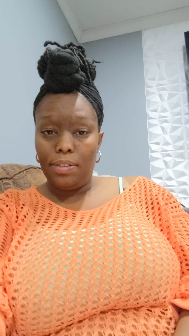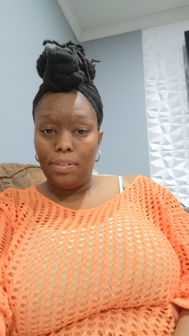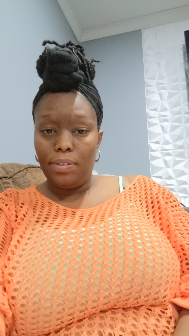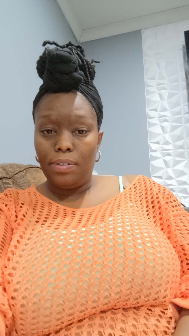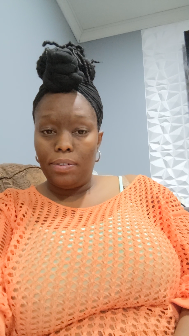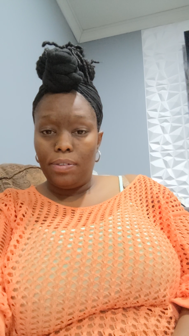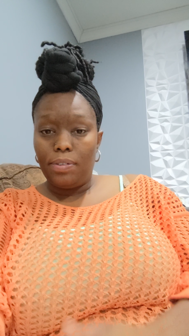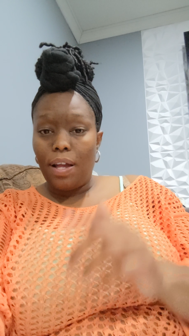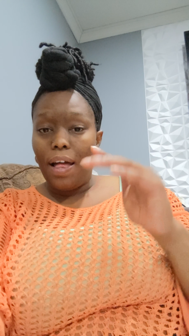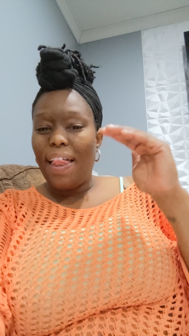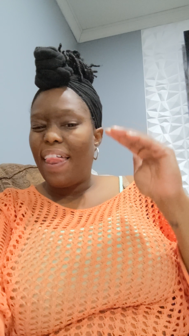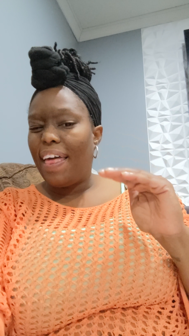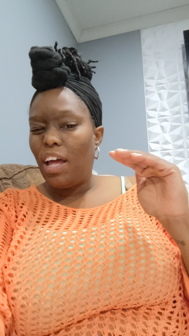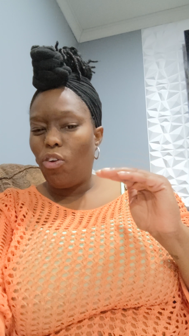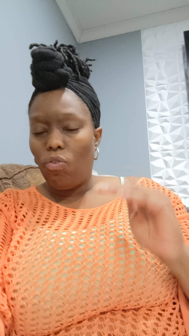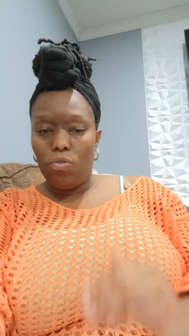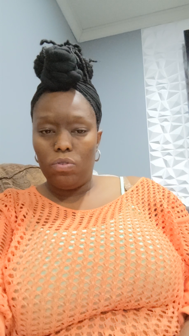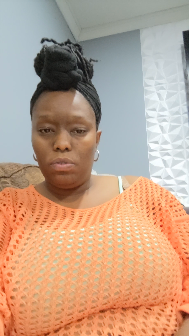little